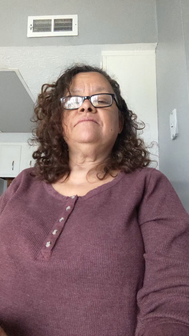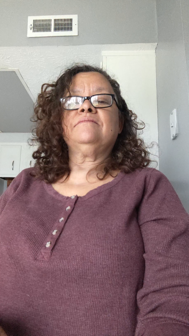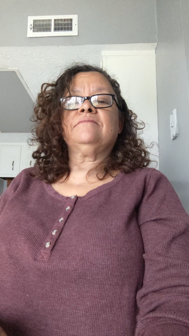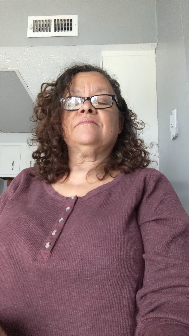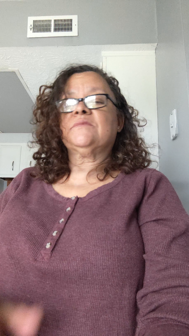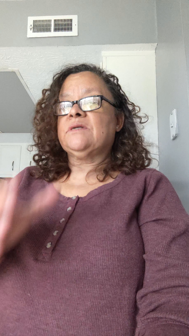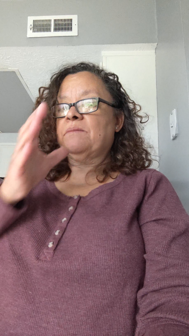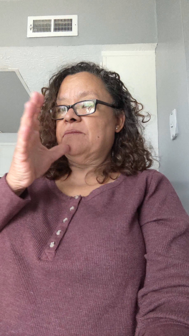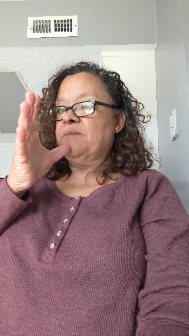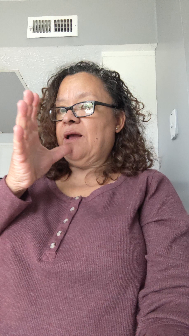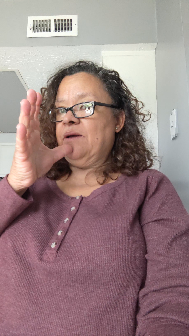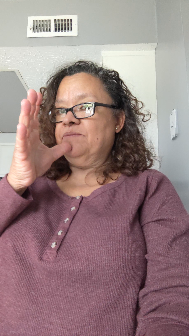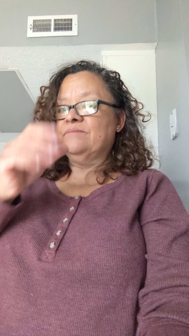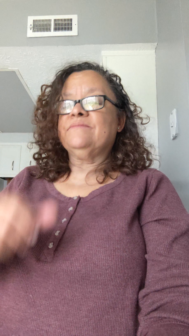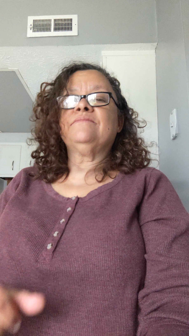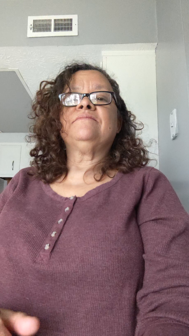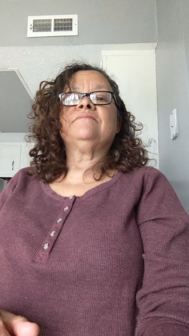mommy